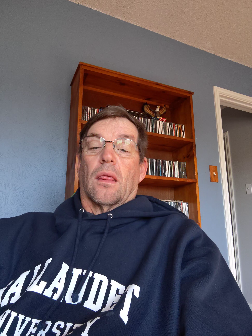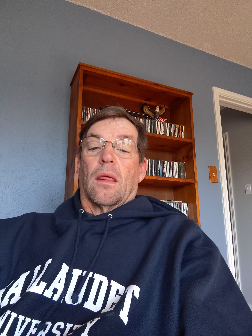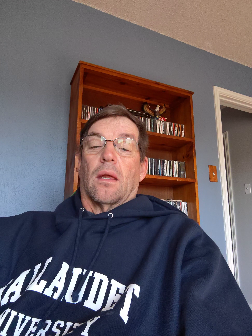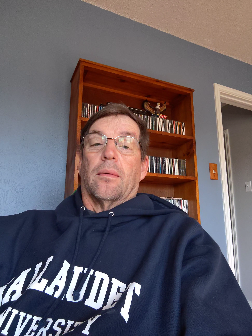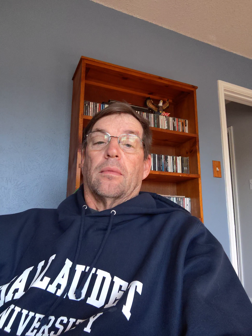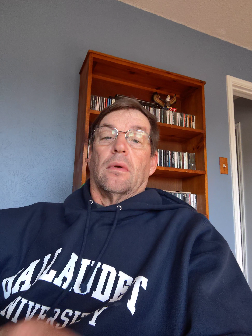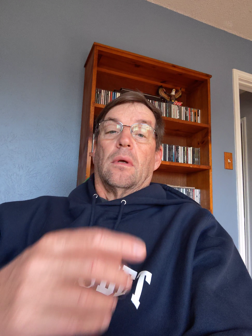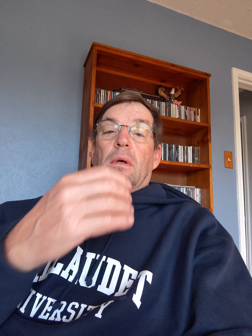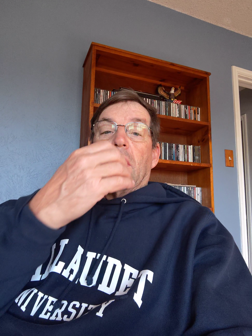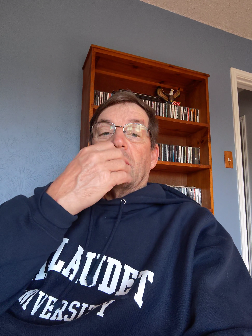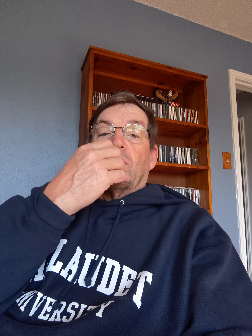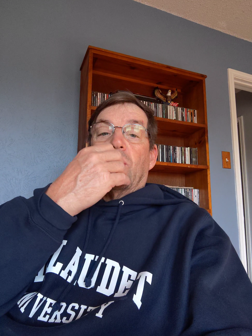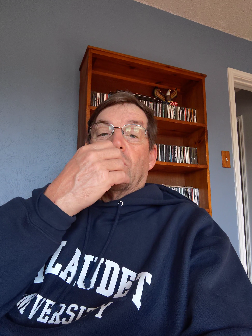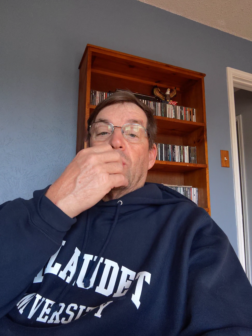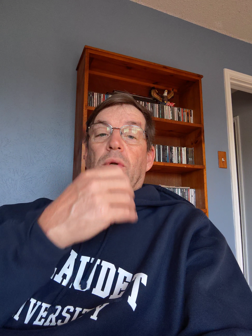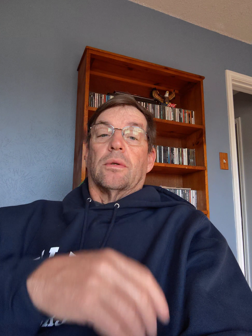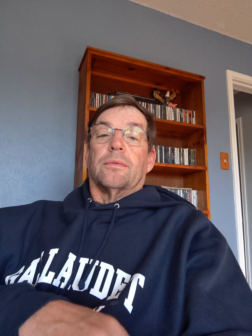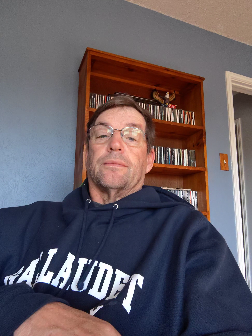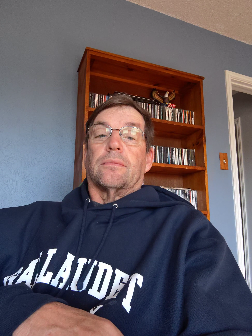food